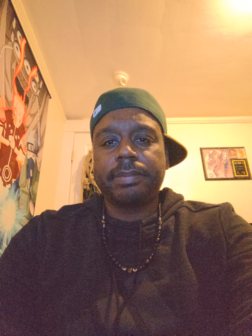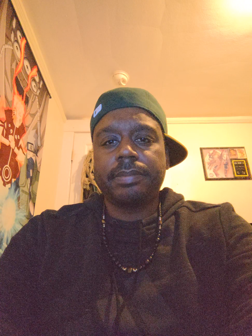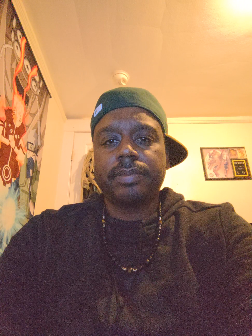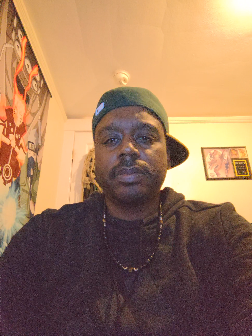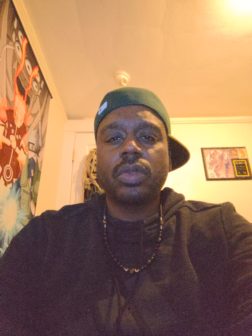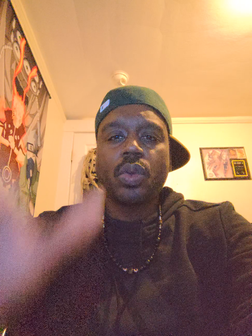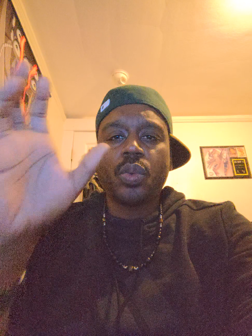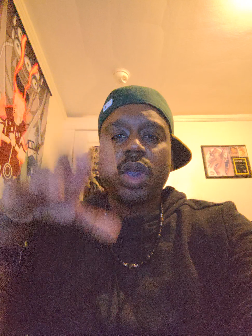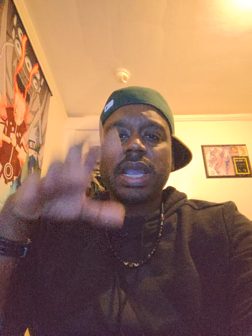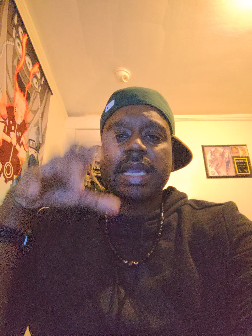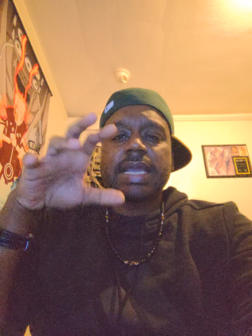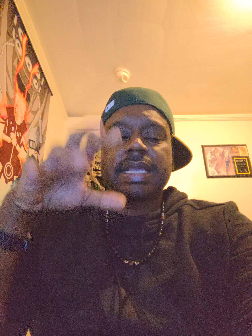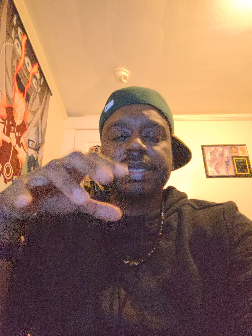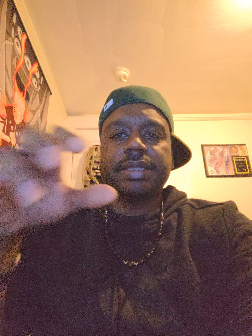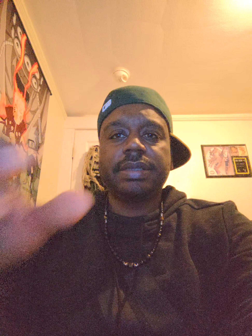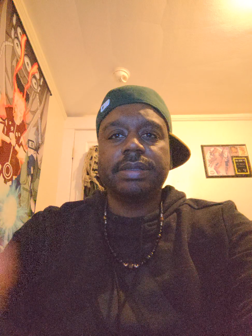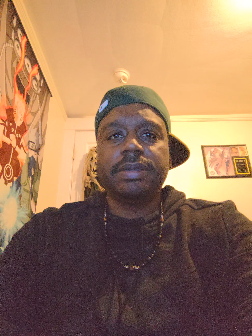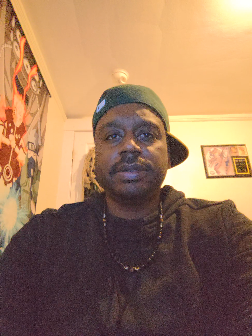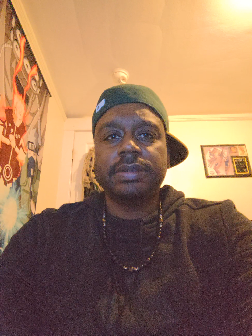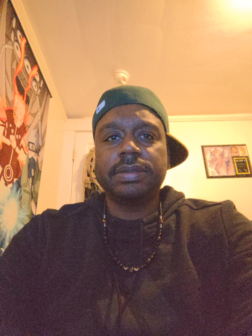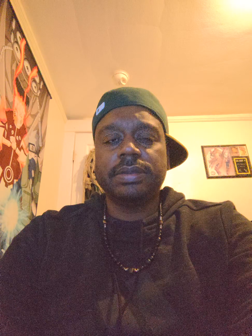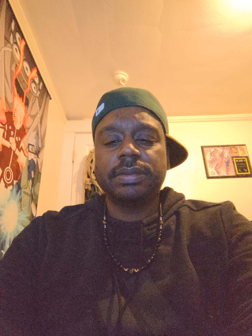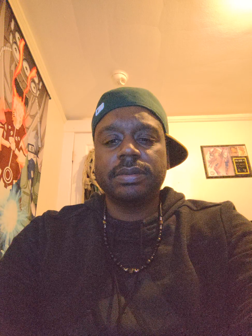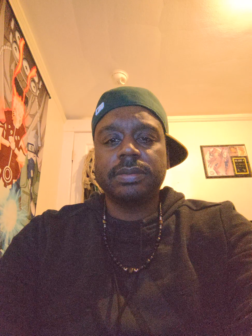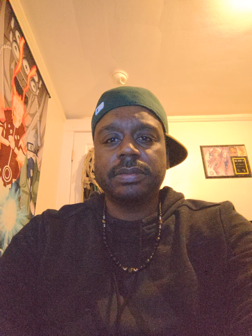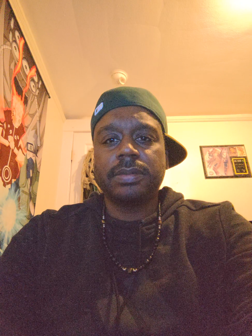rain